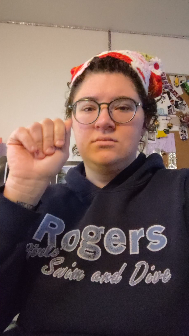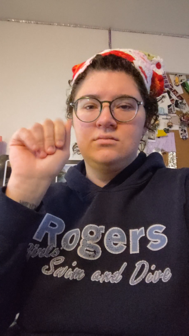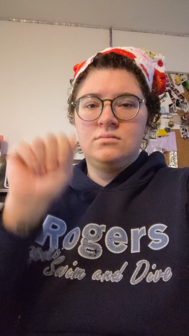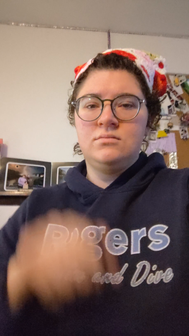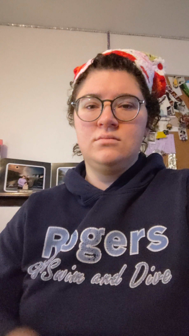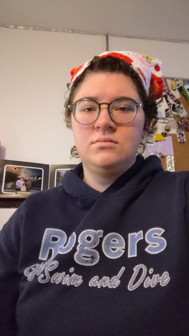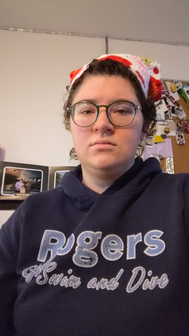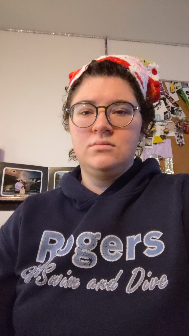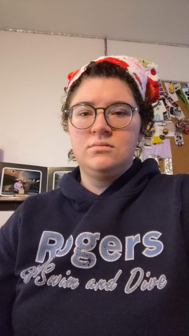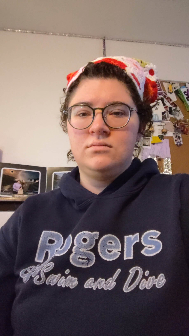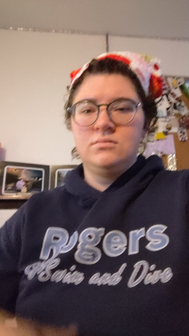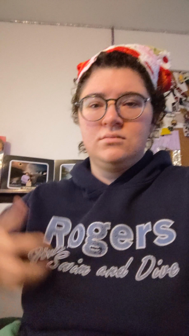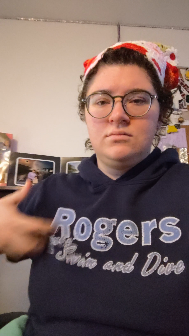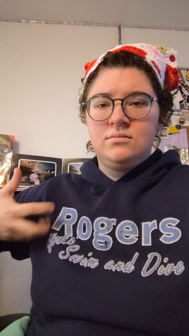monkey